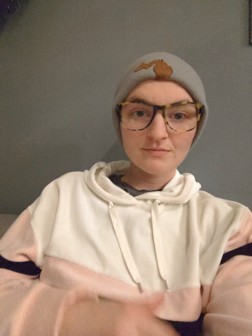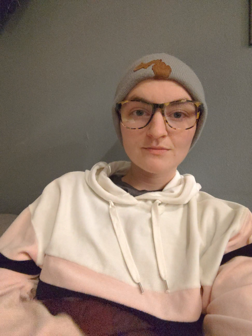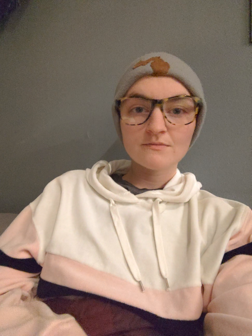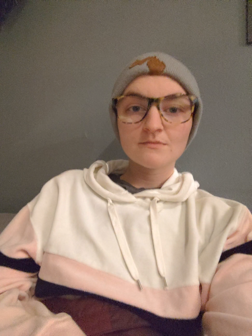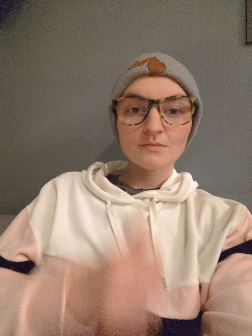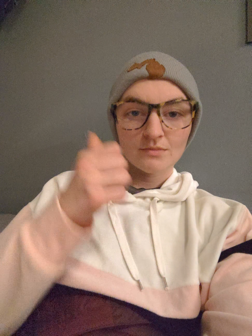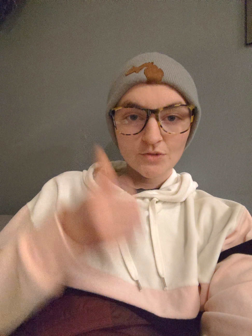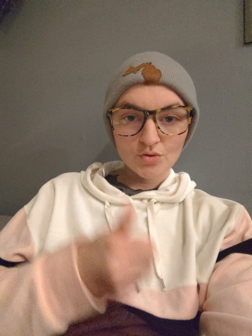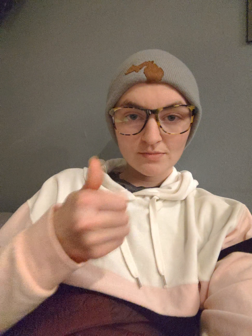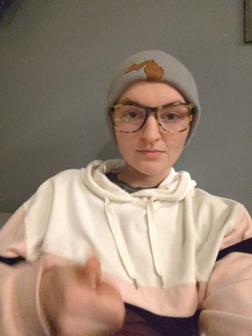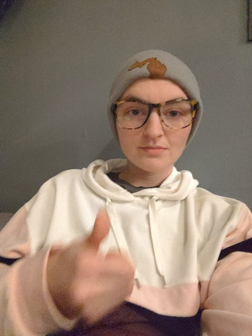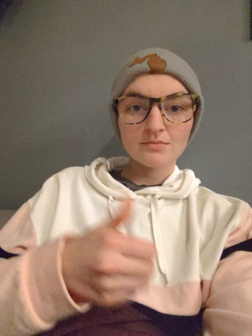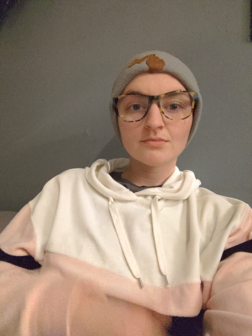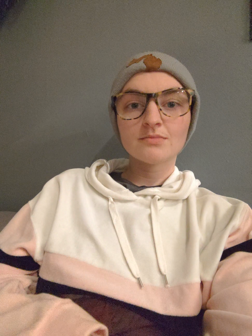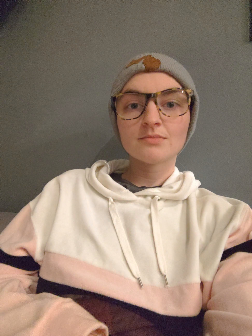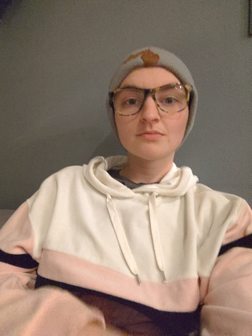every